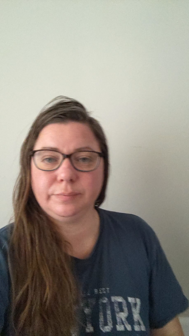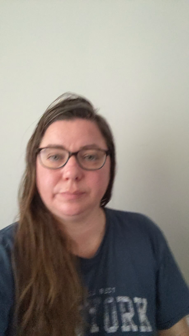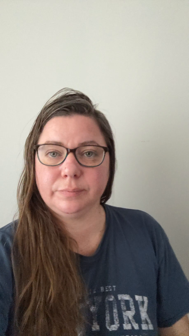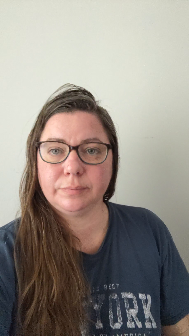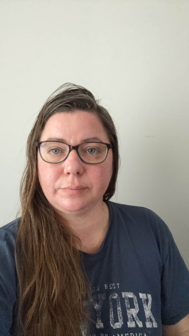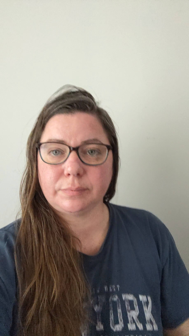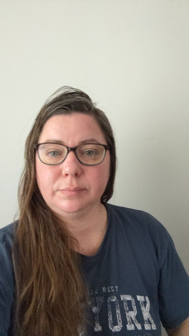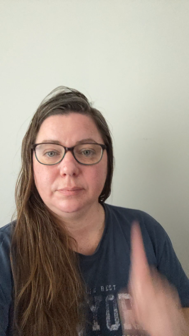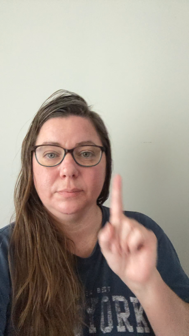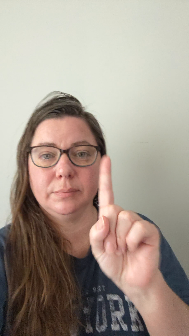bump